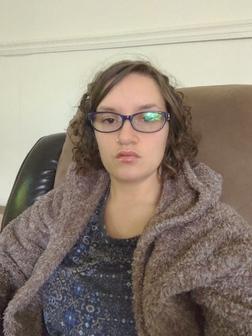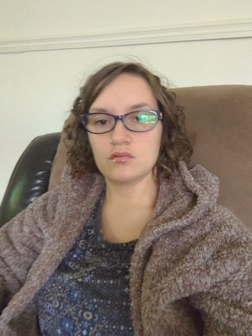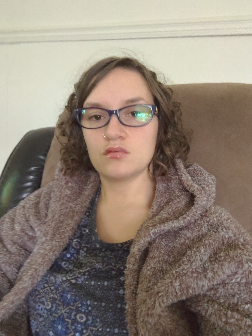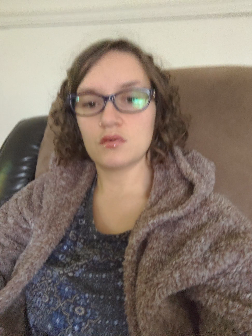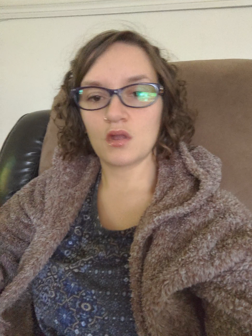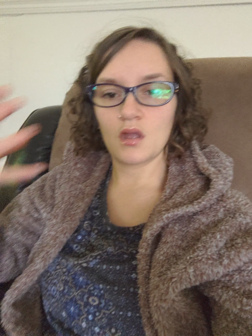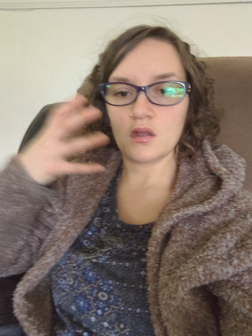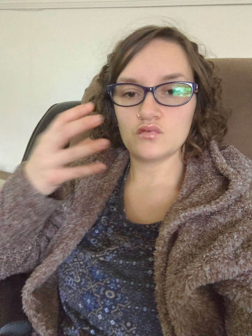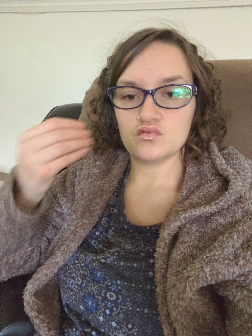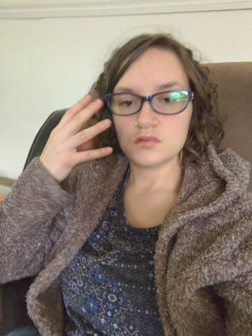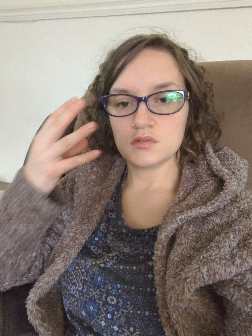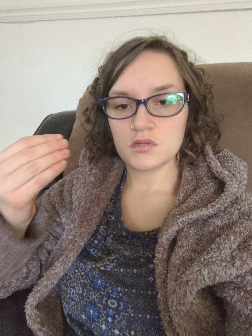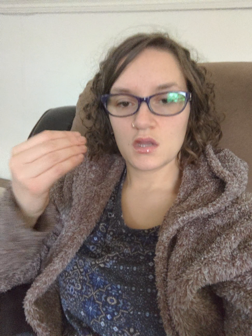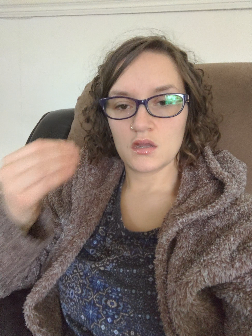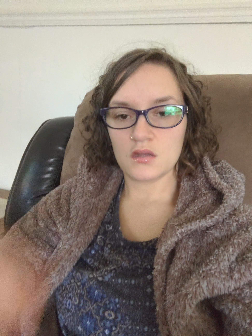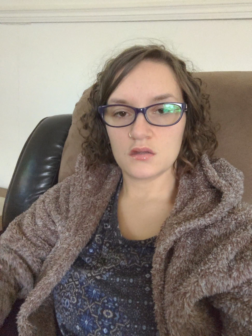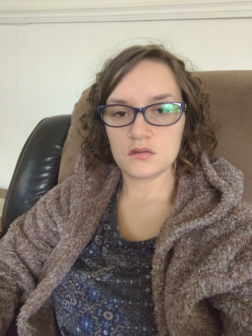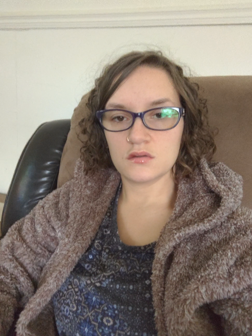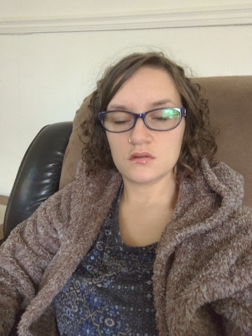outside